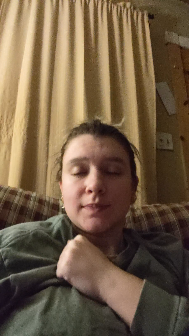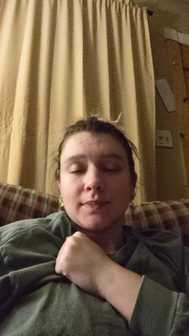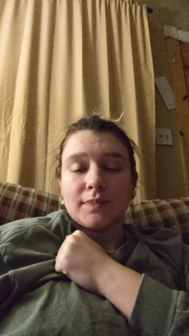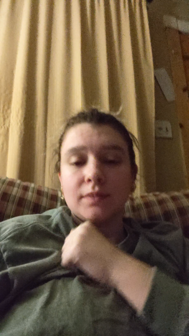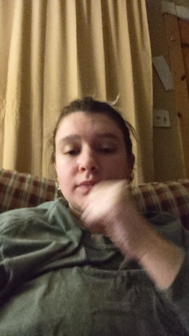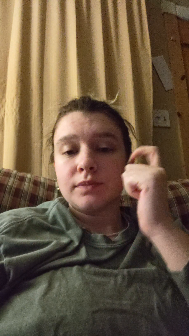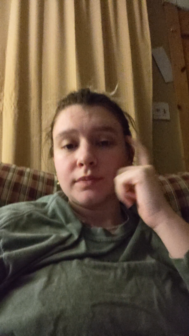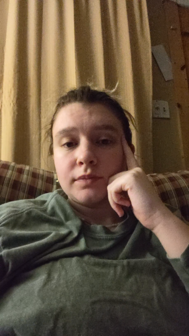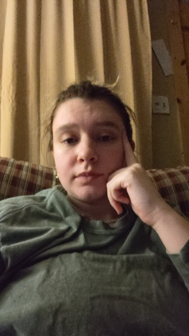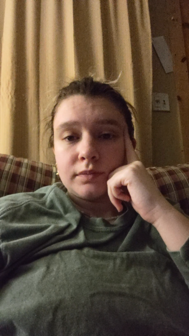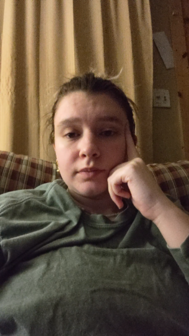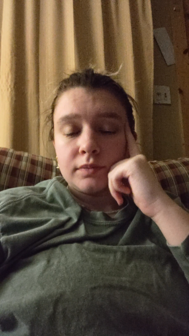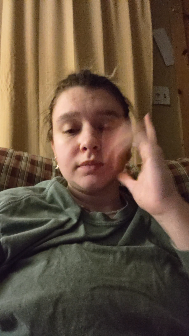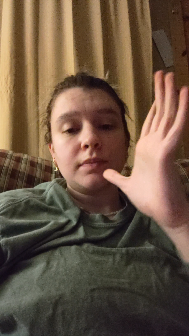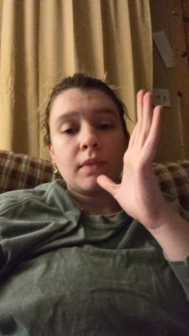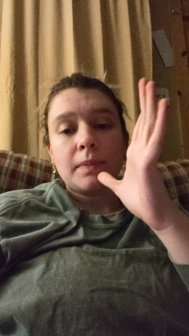mommy